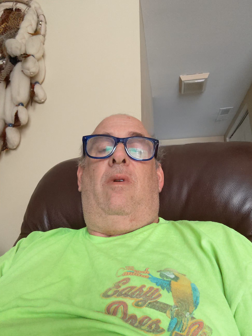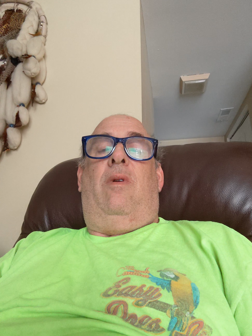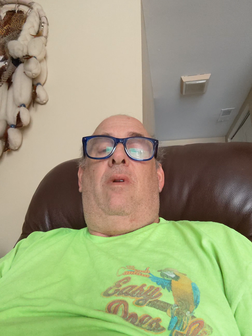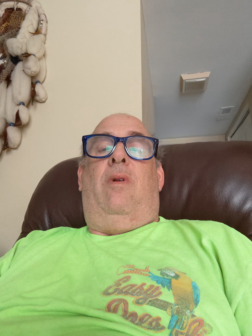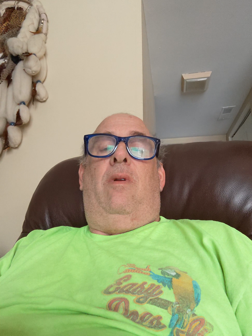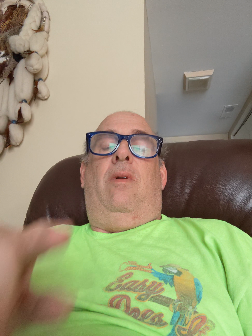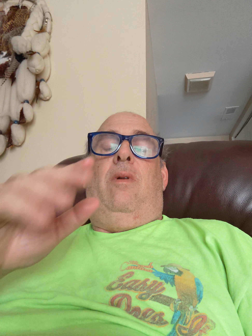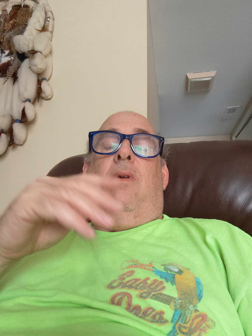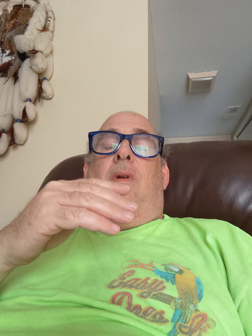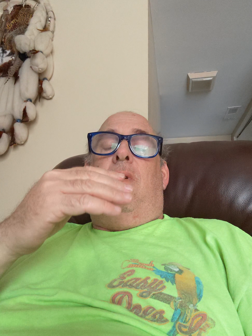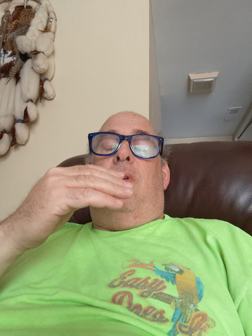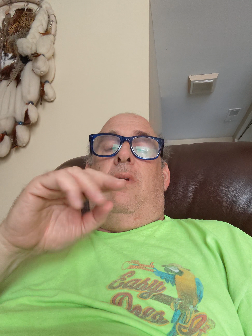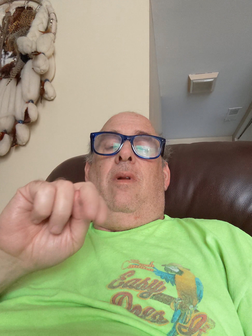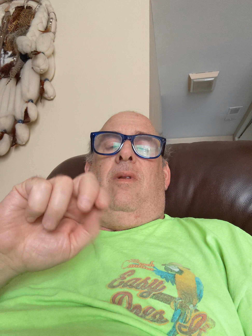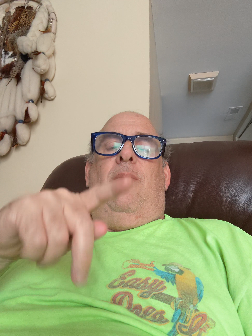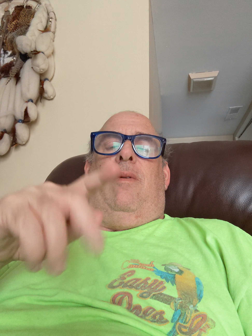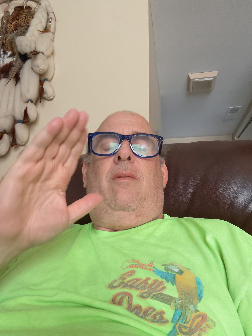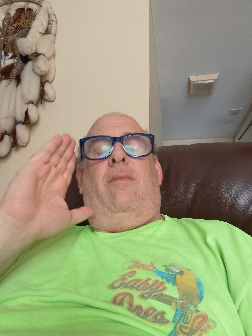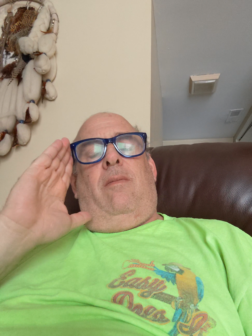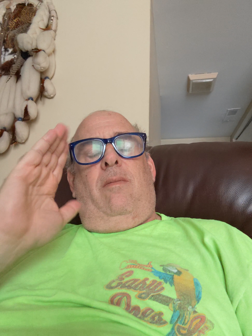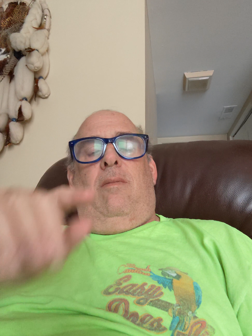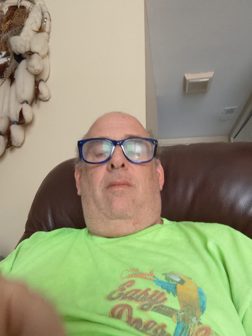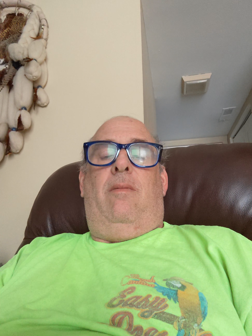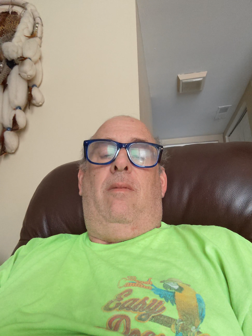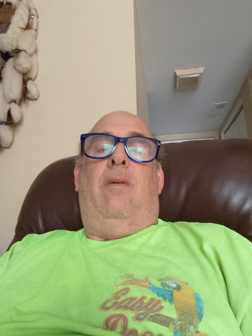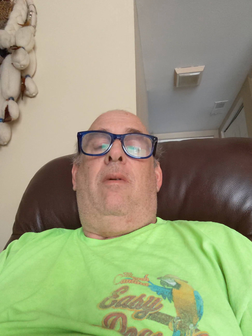nap